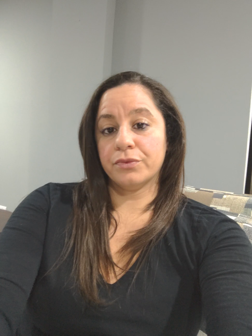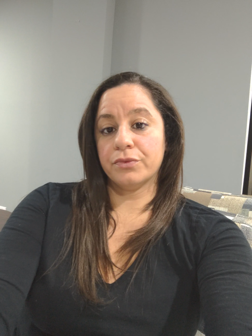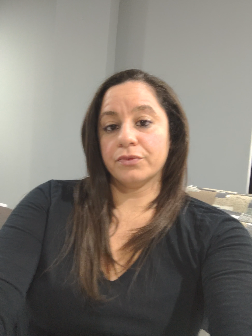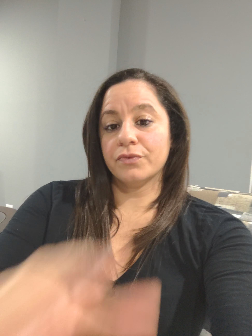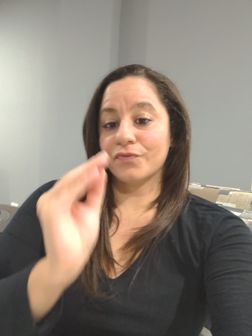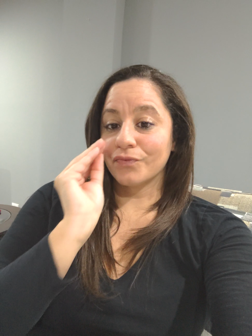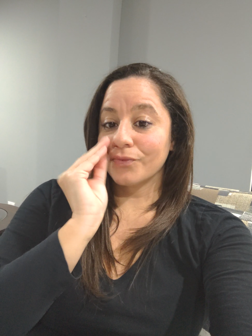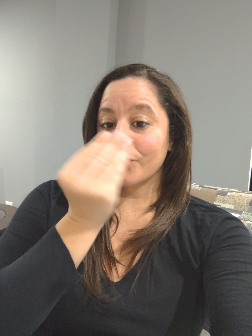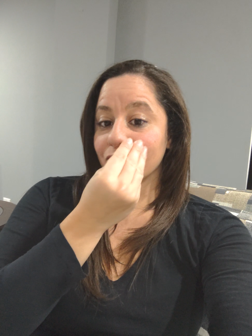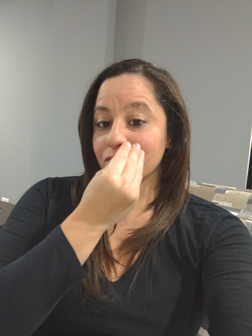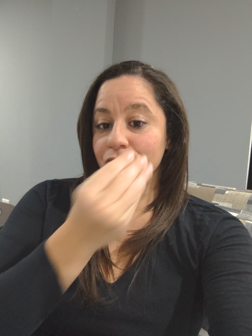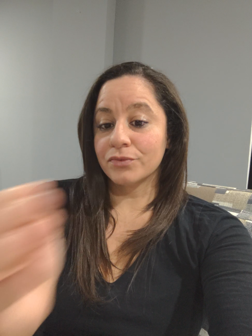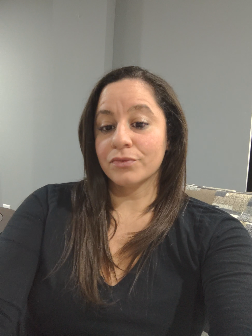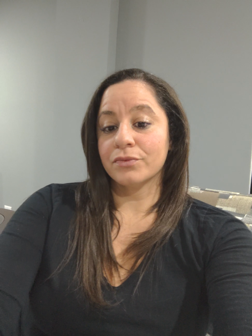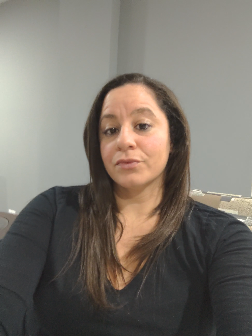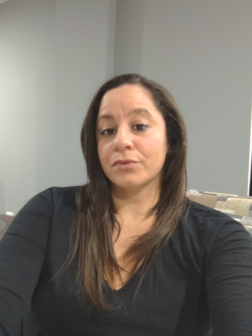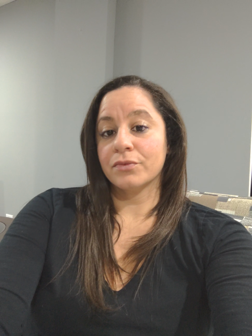flower